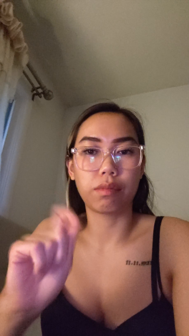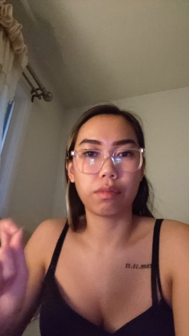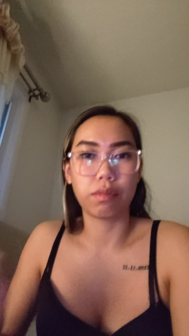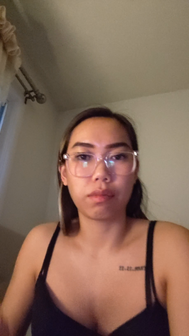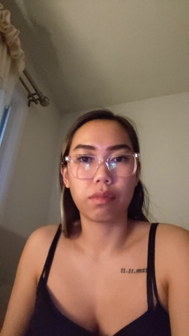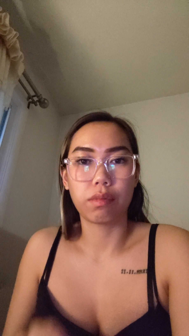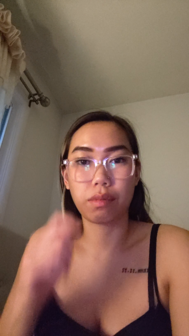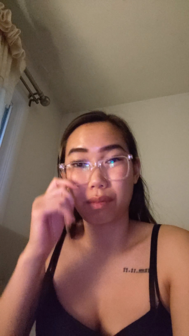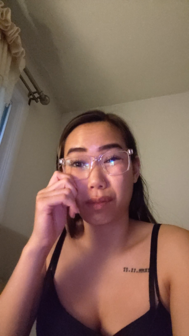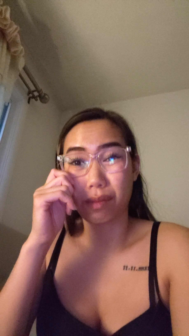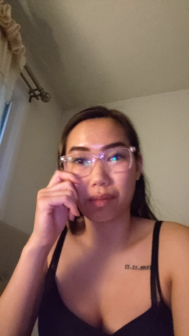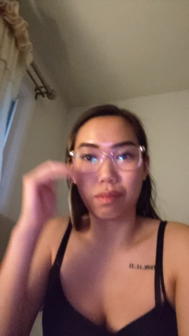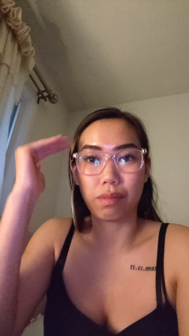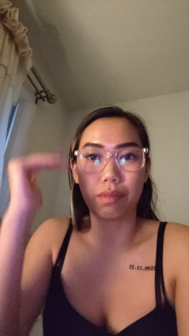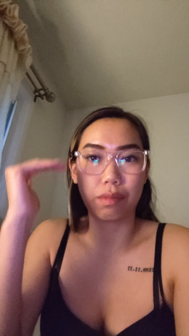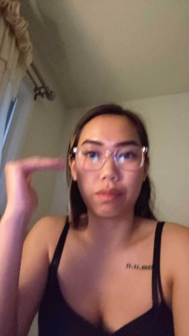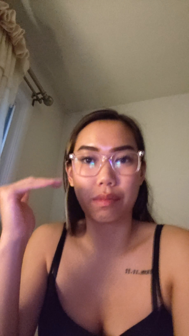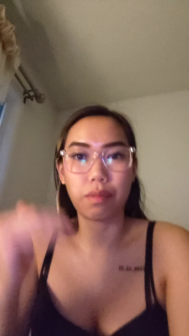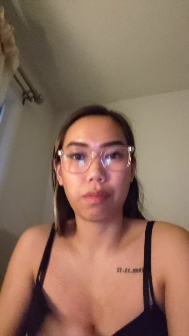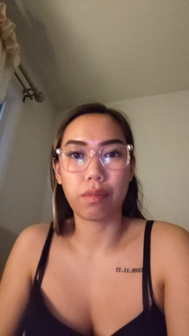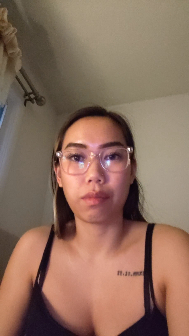short